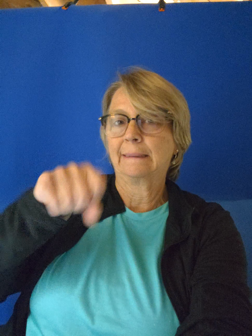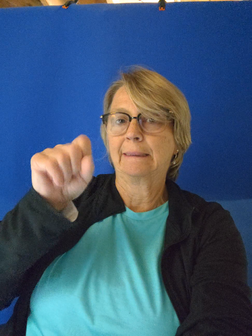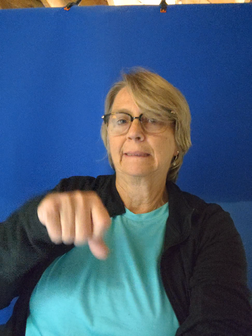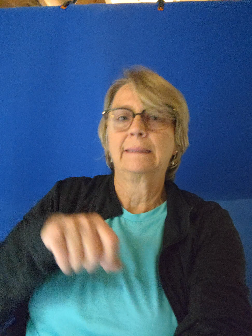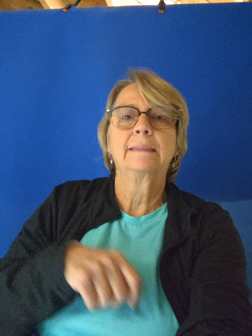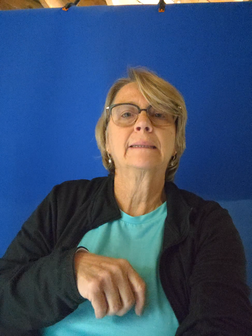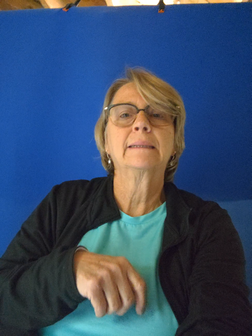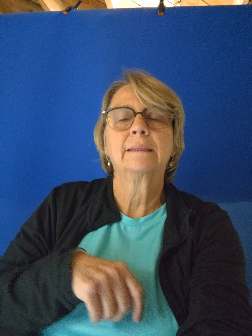yes